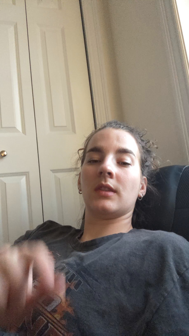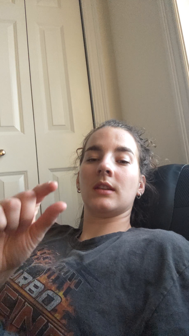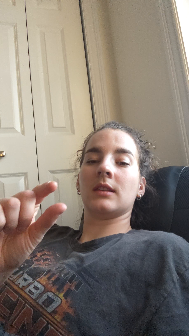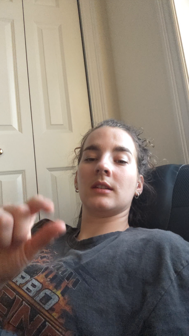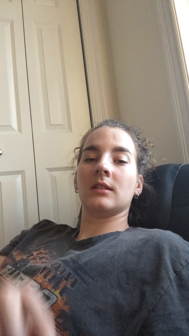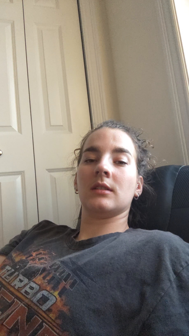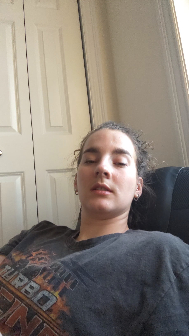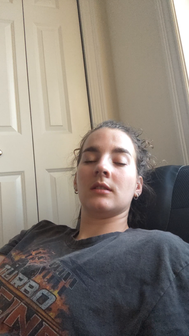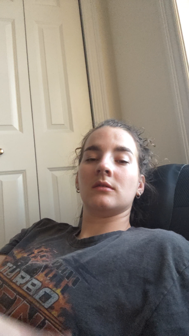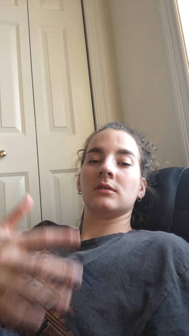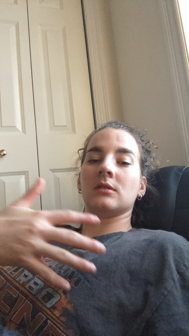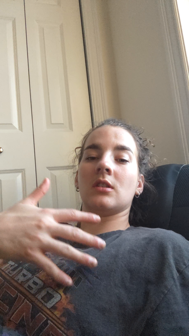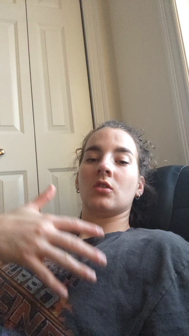scared